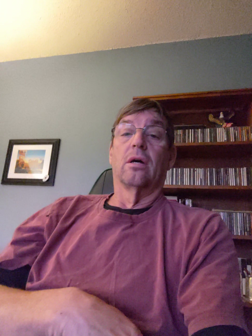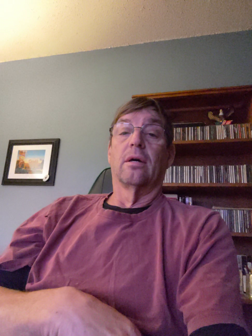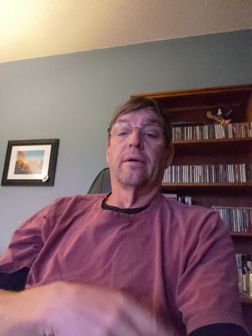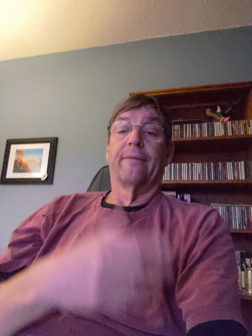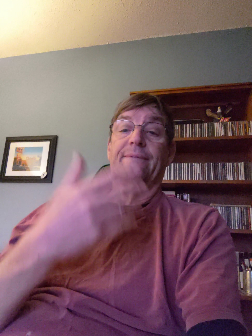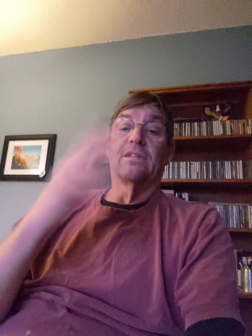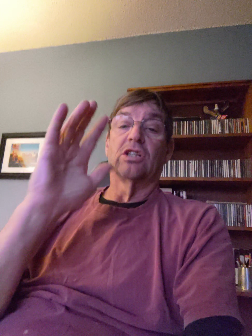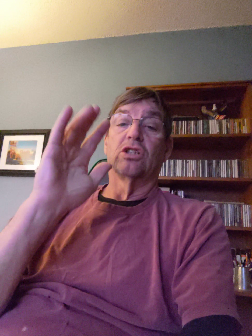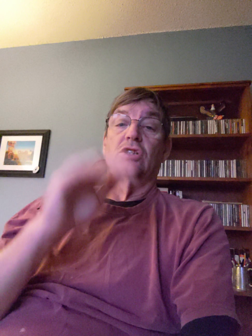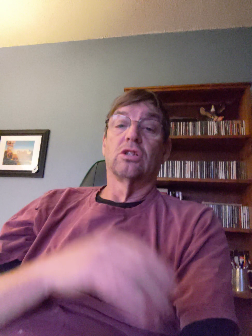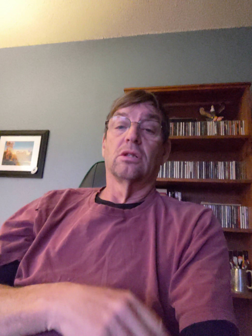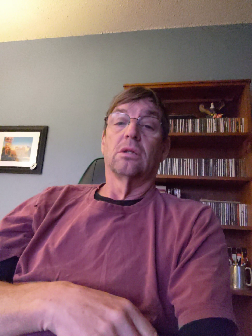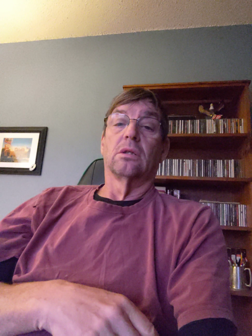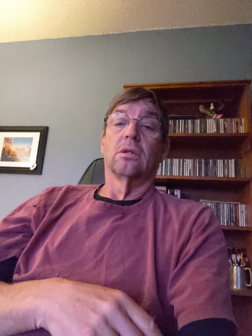finish